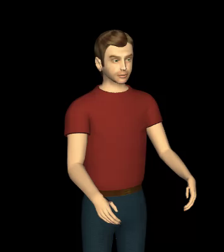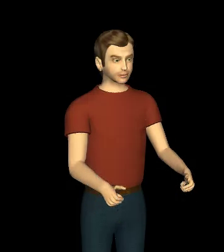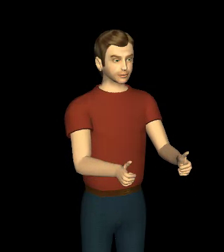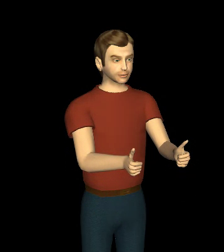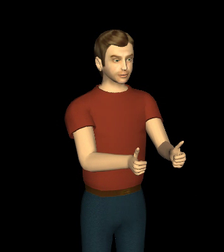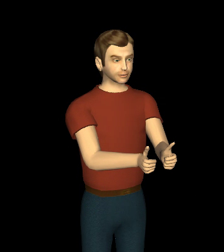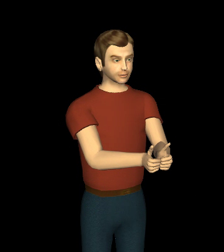مع